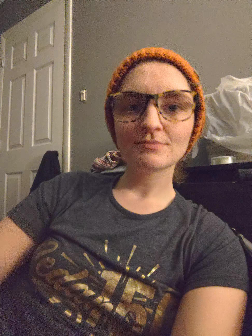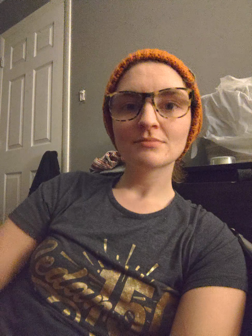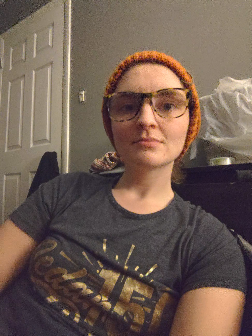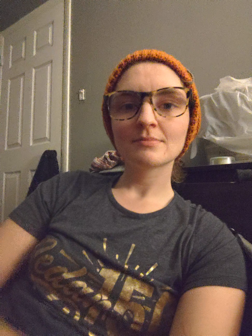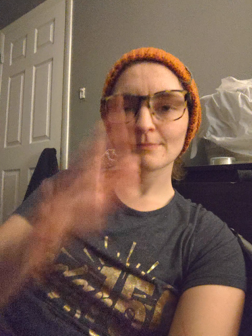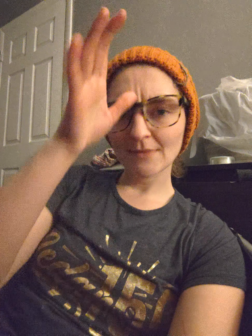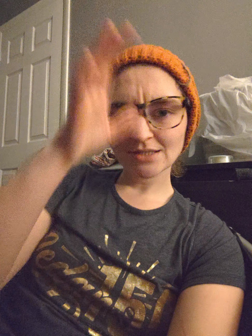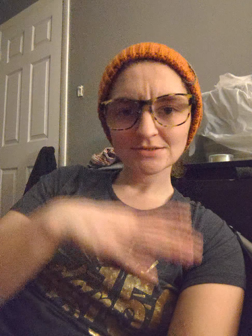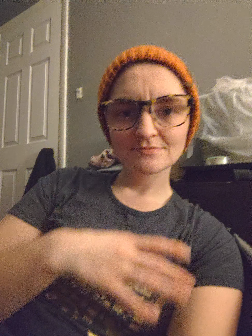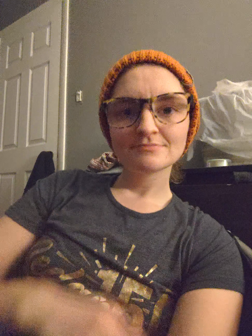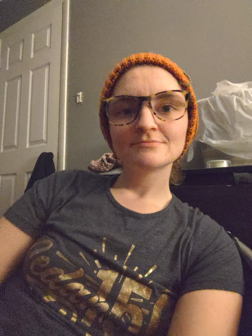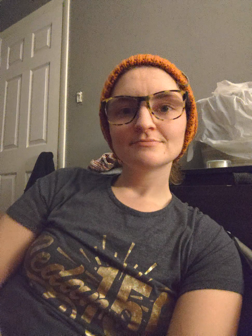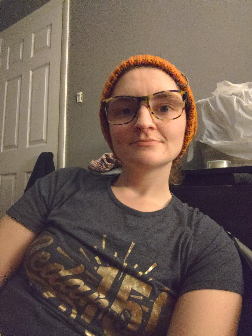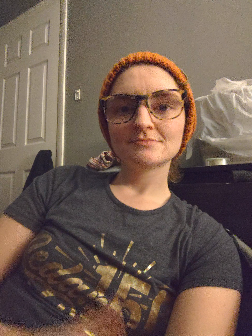man